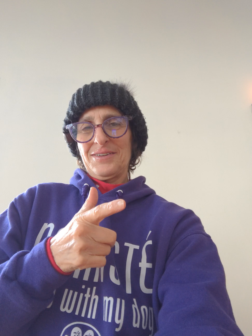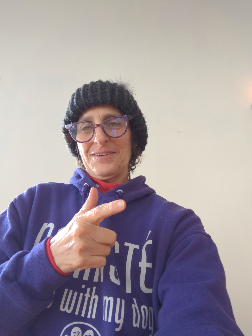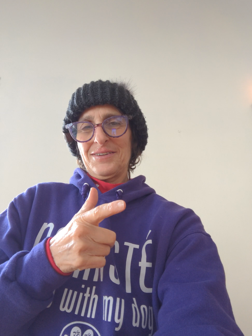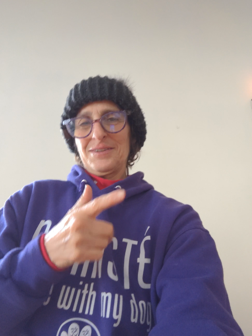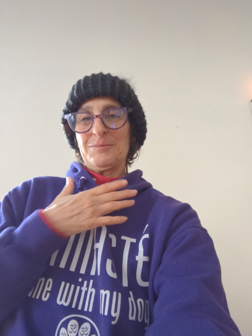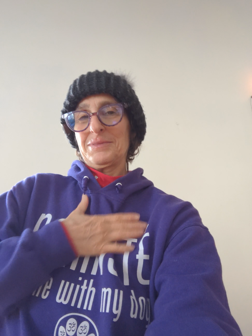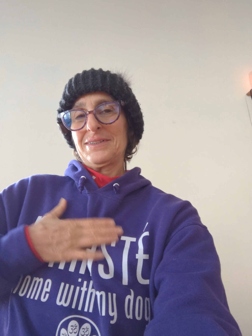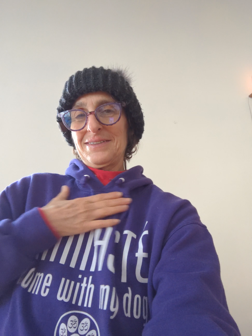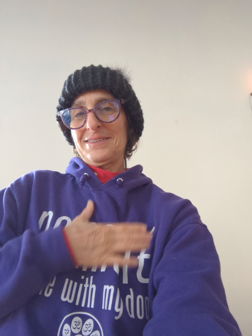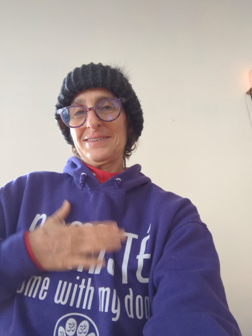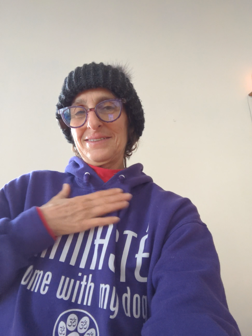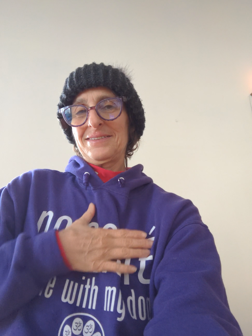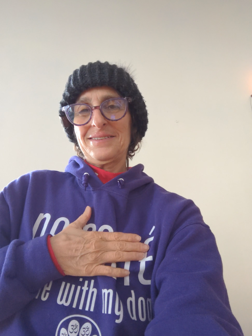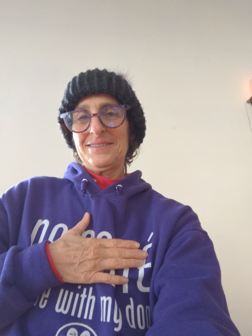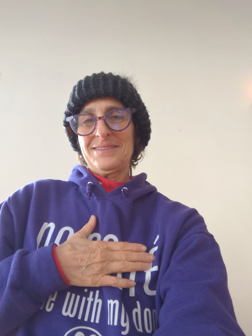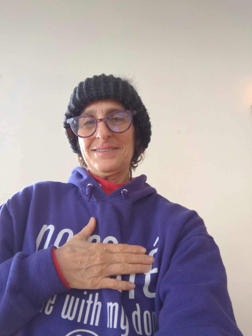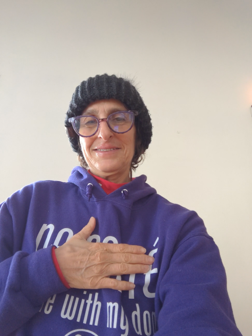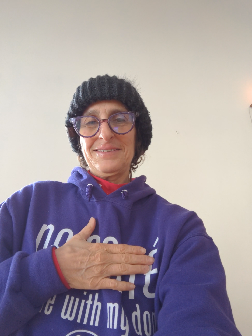please